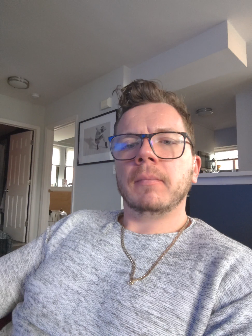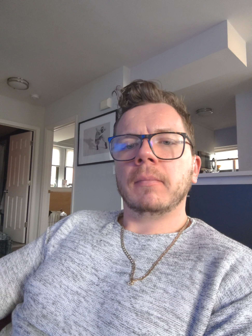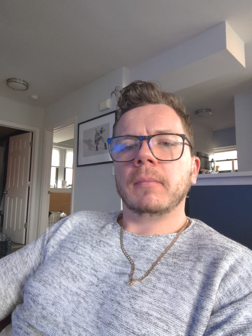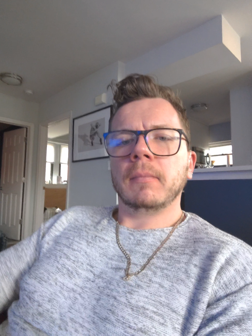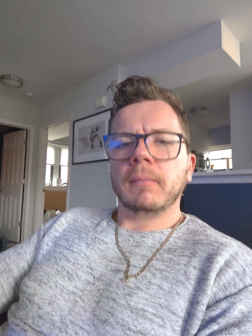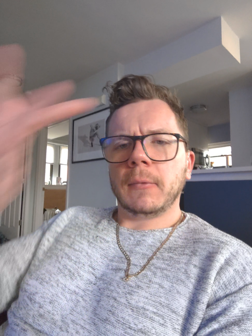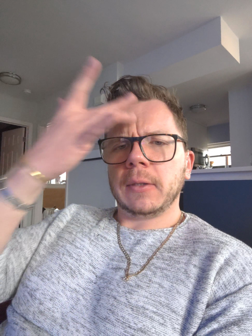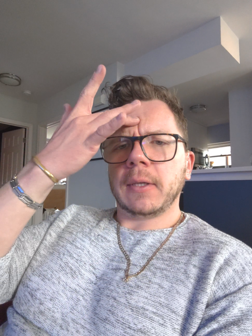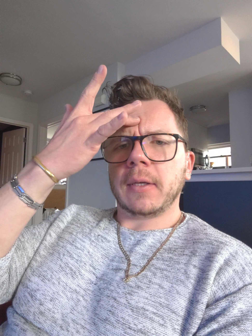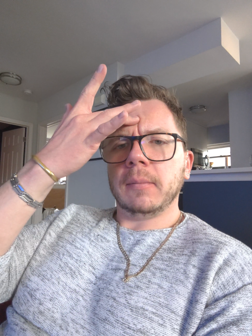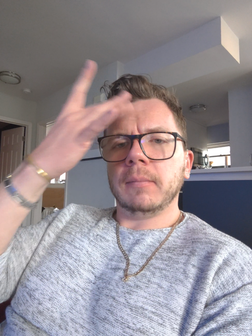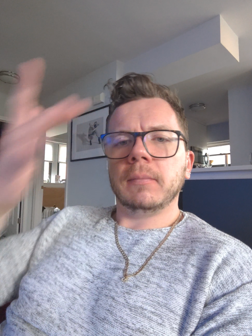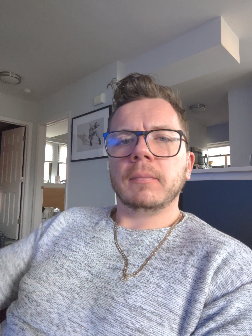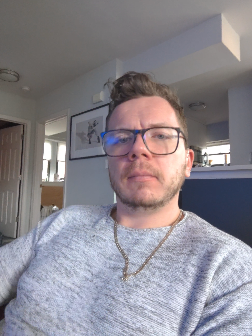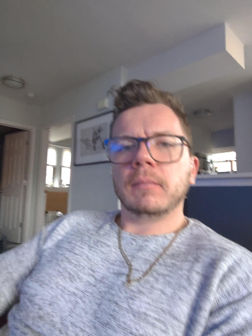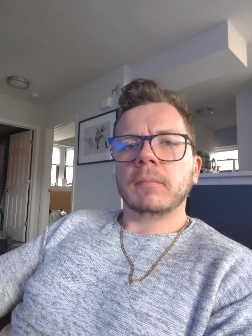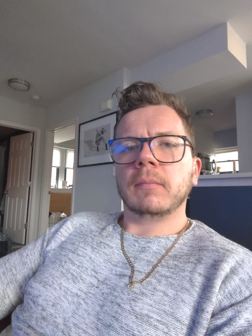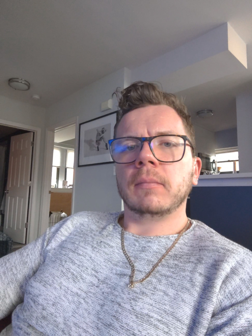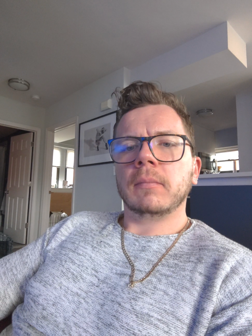sick